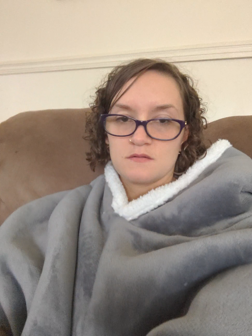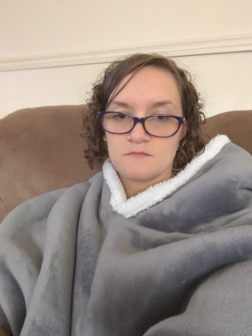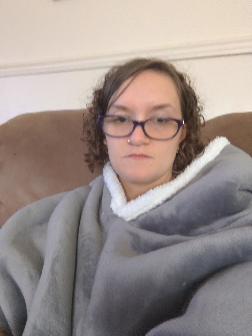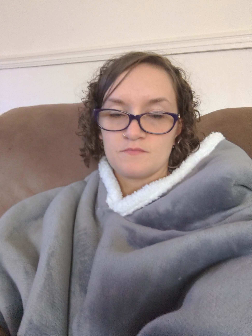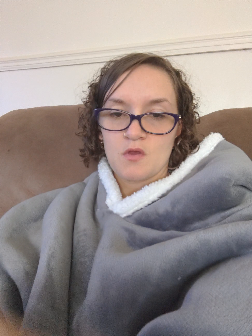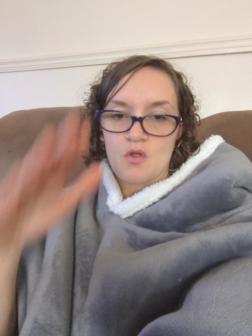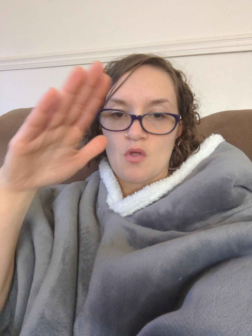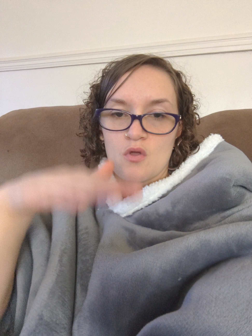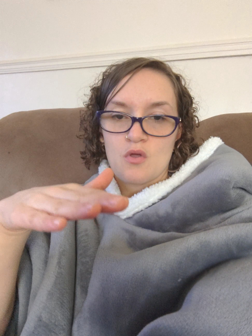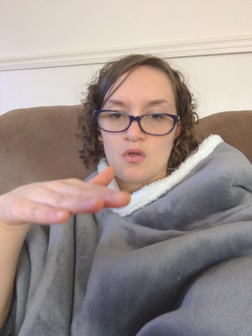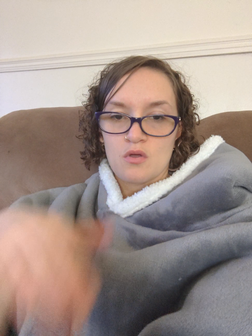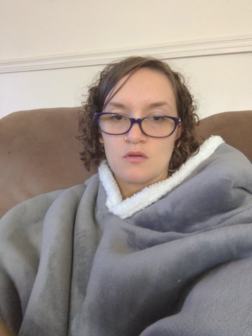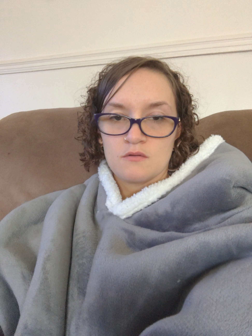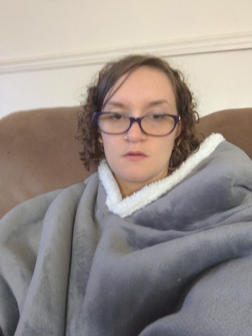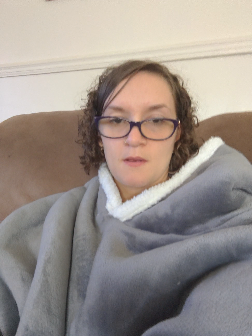on